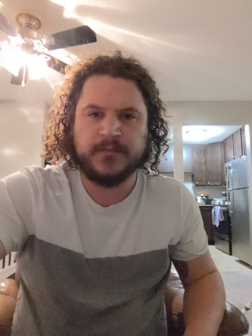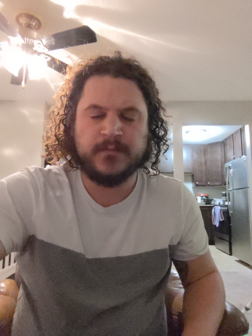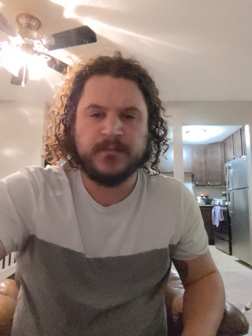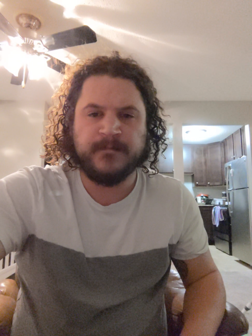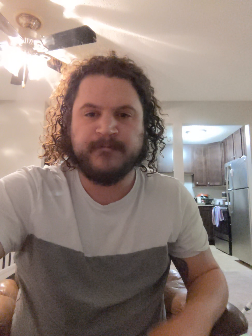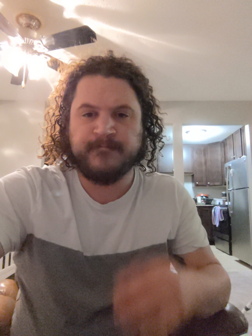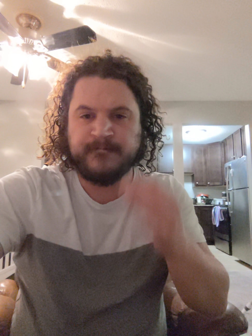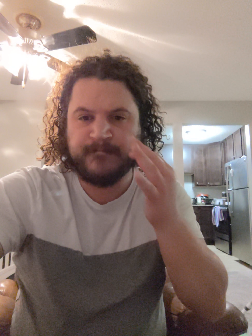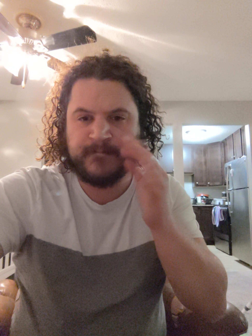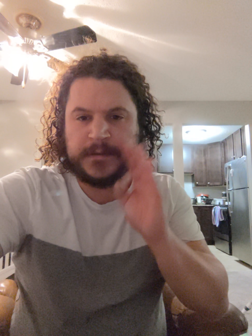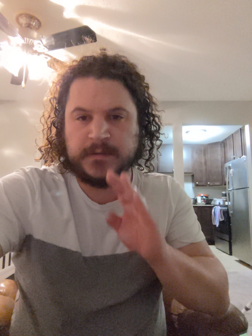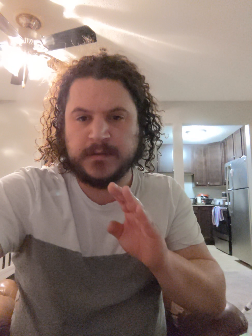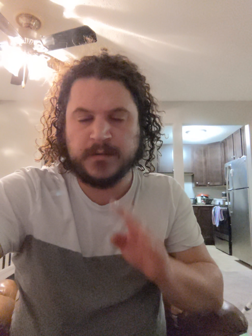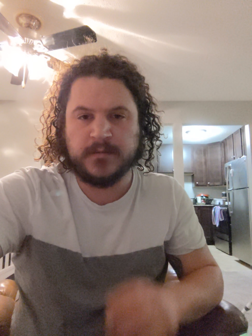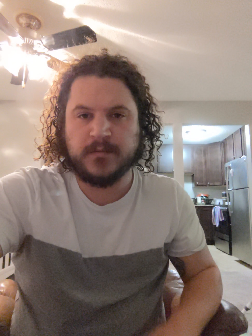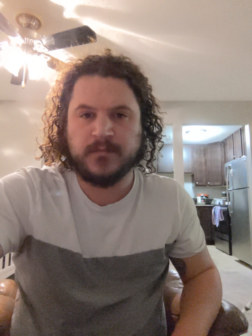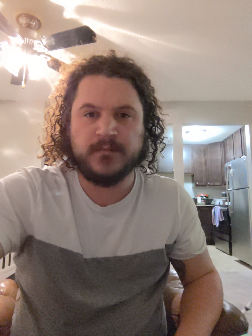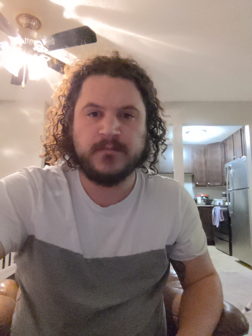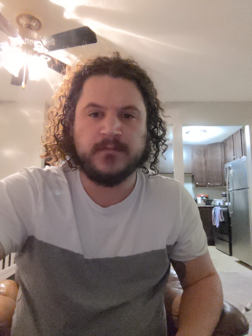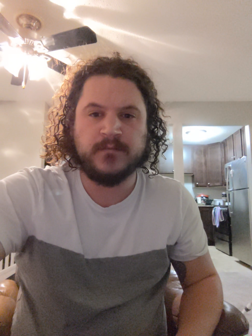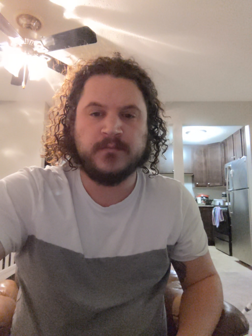bee